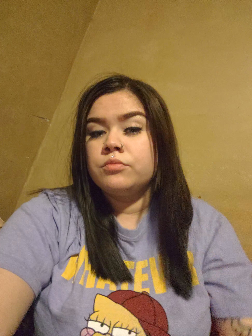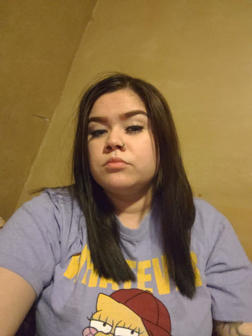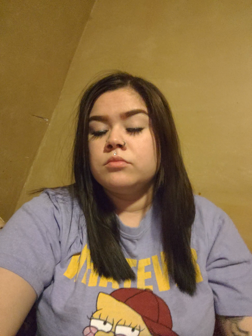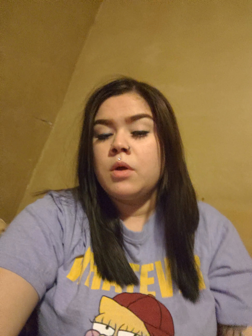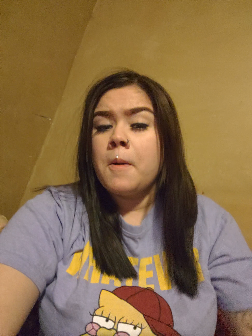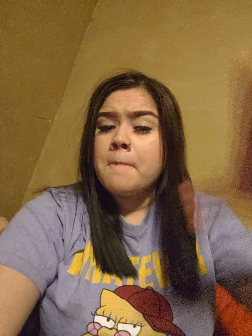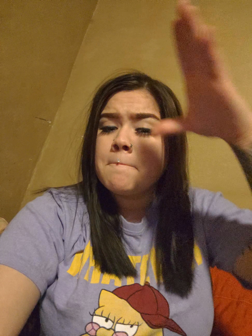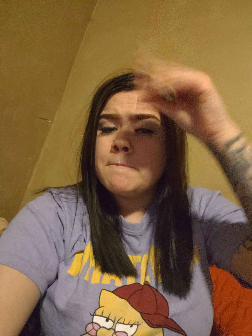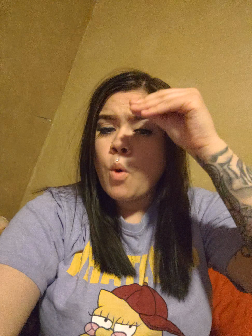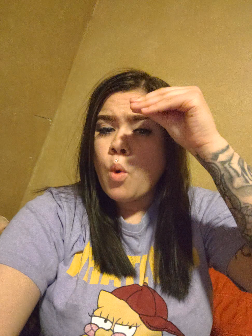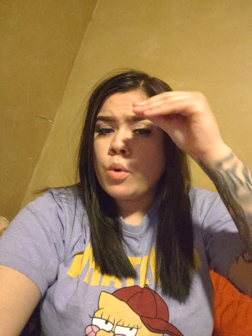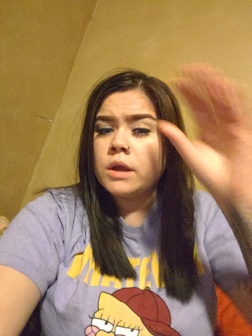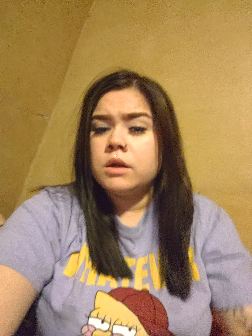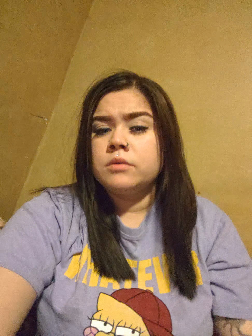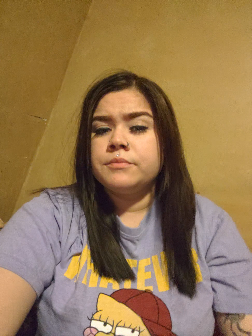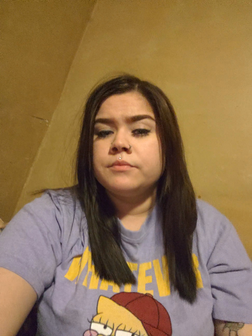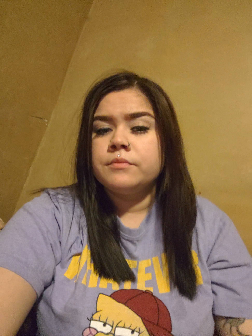boy